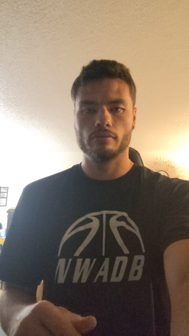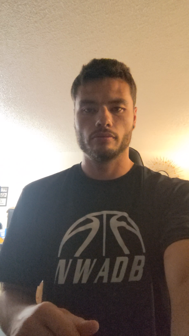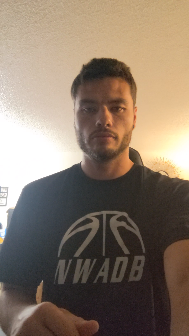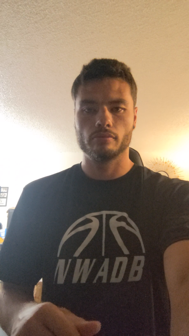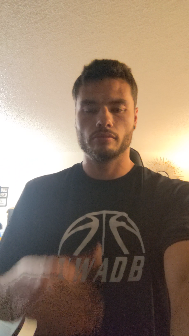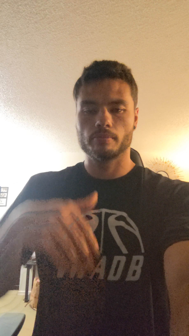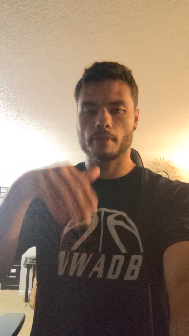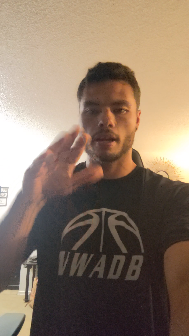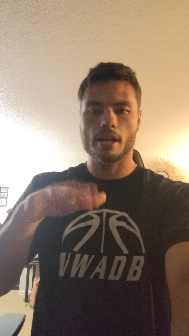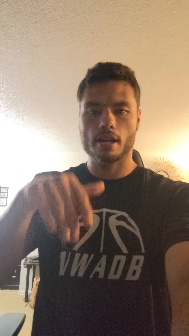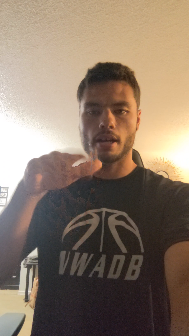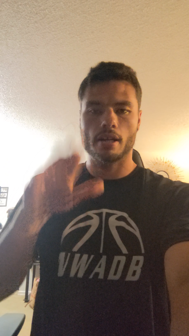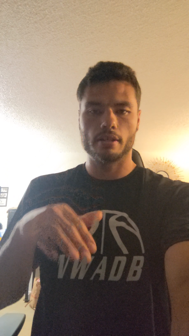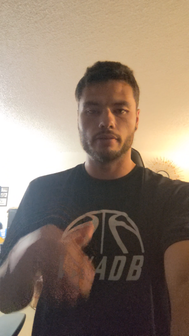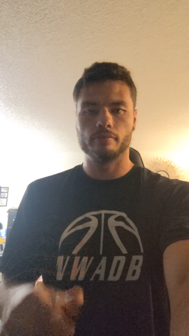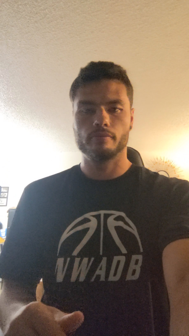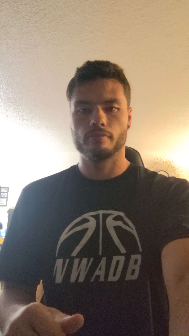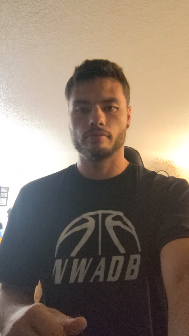paint